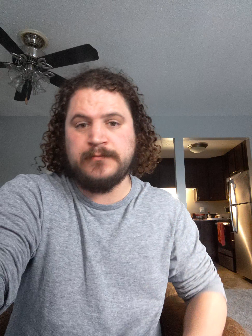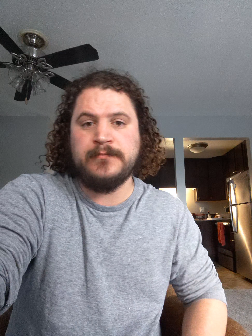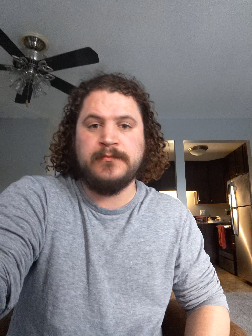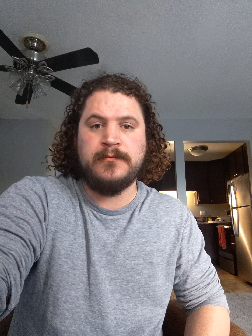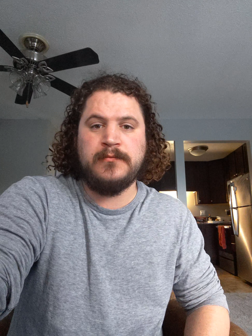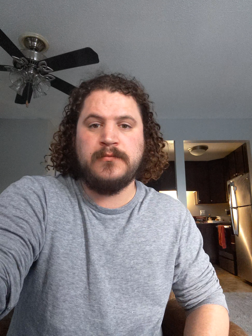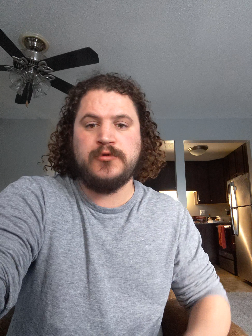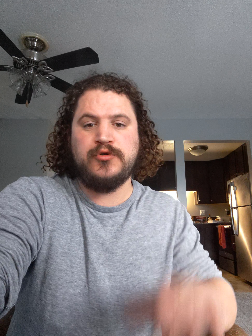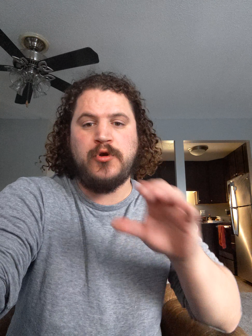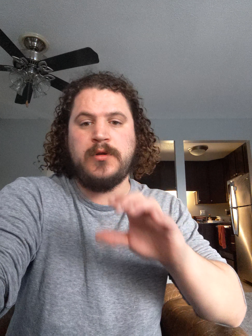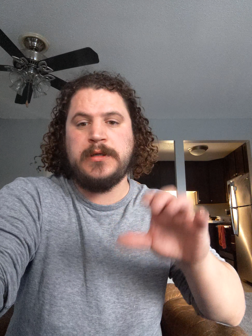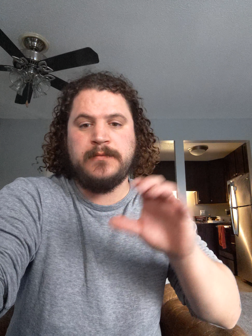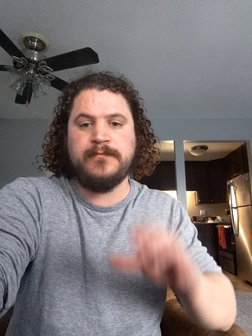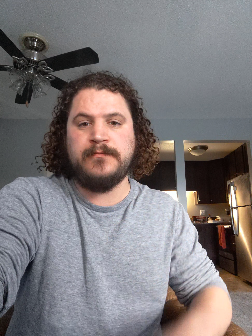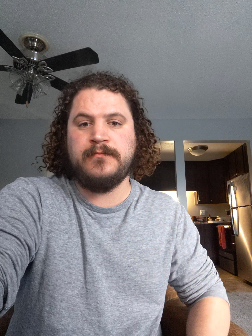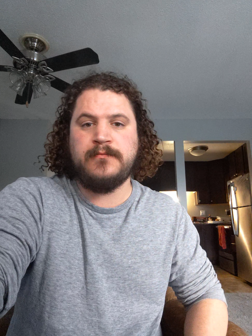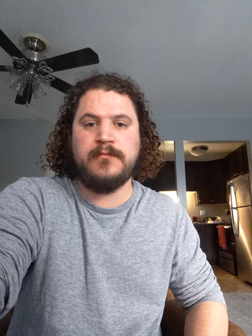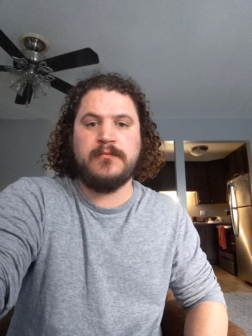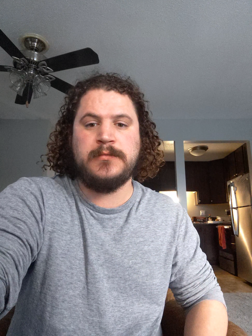chocolate